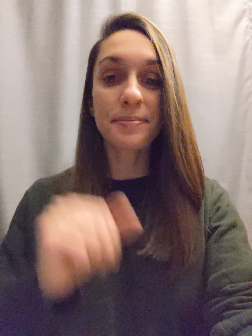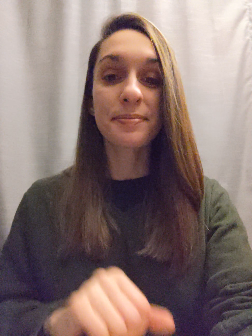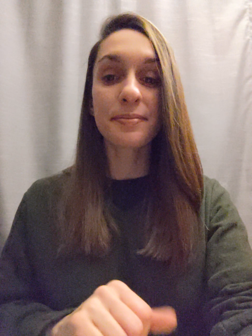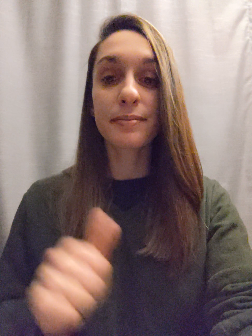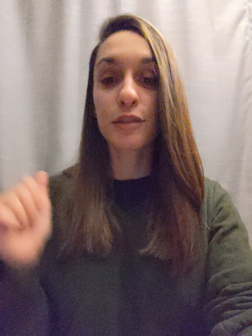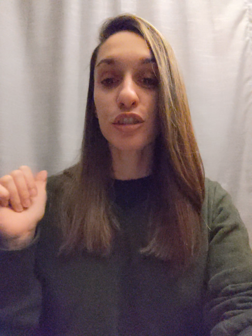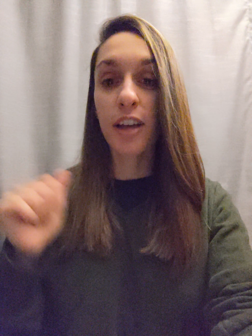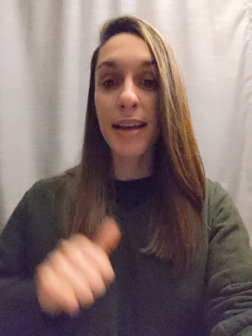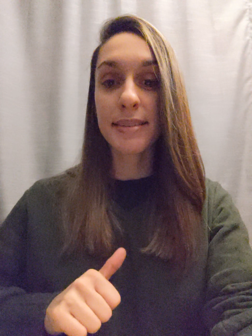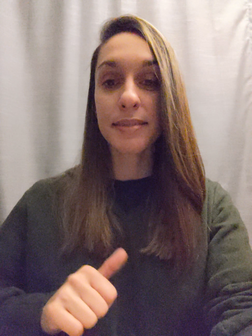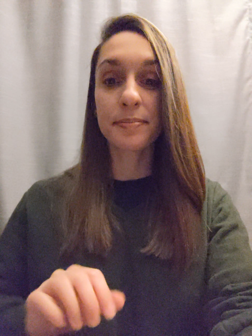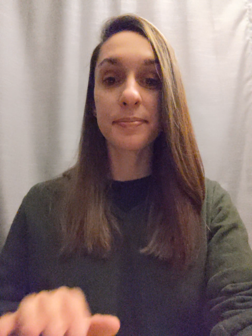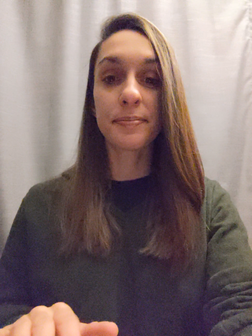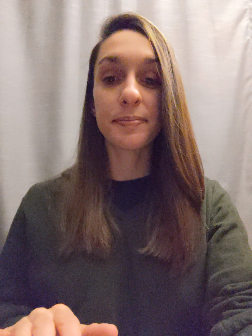jacket